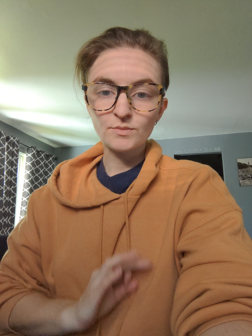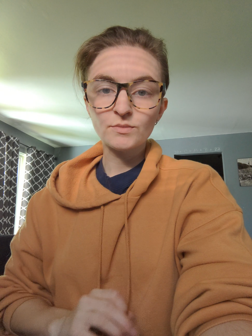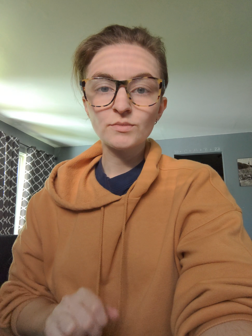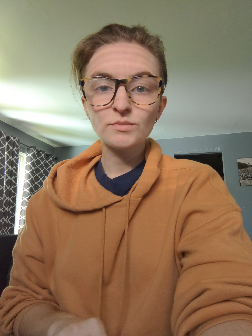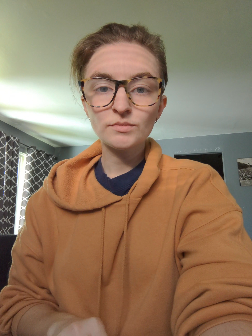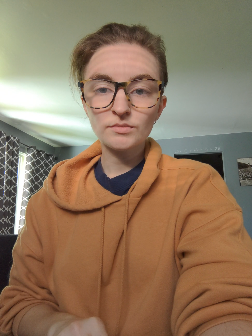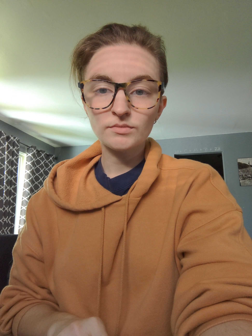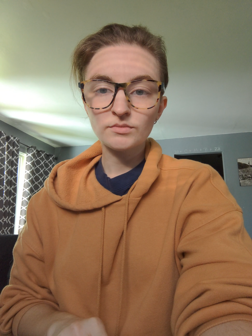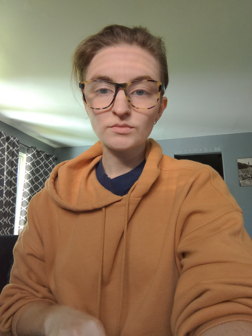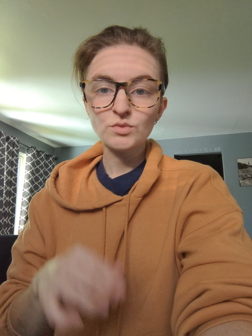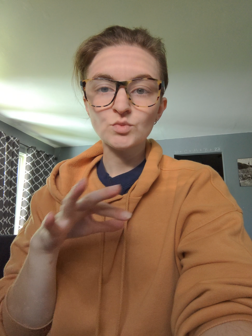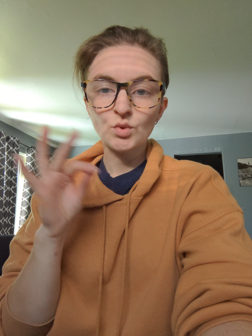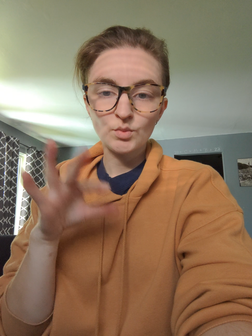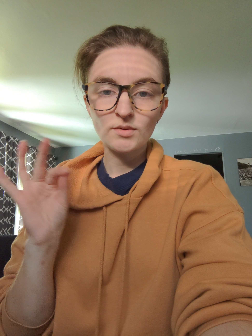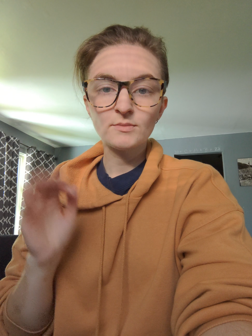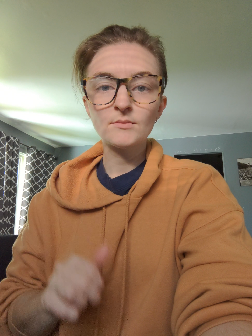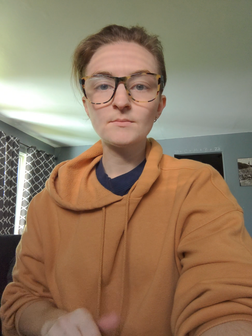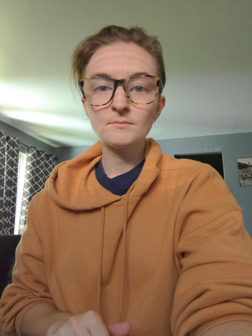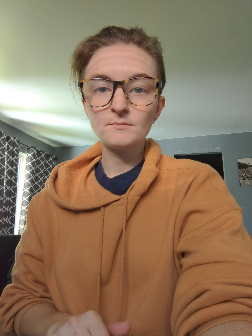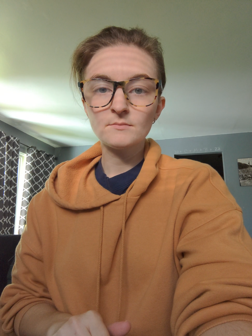choose